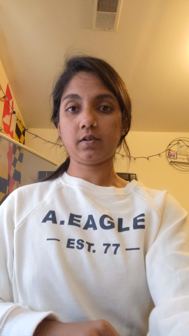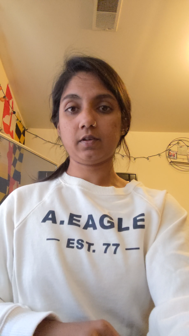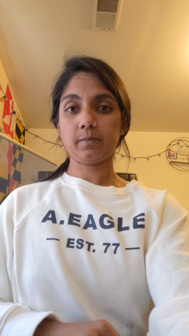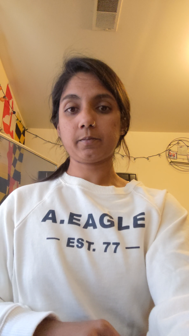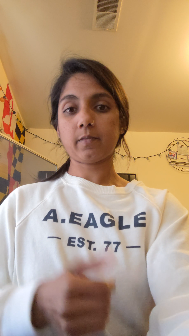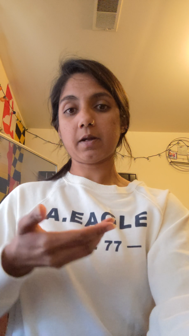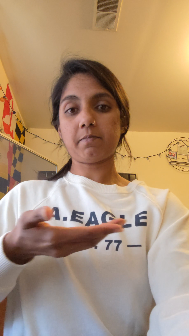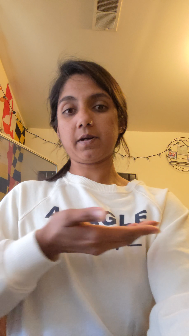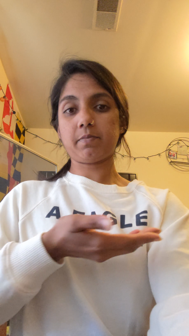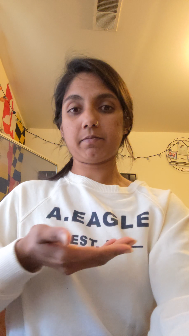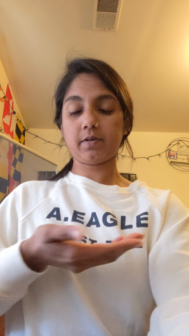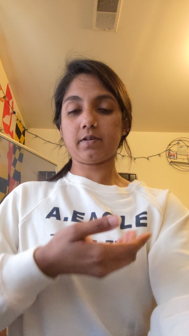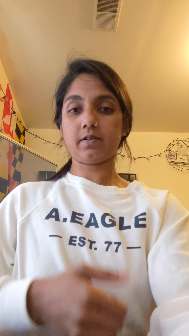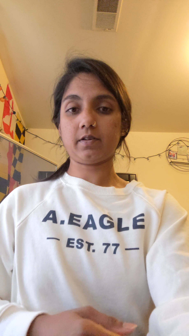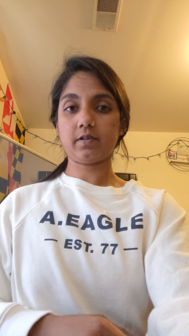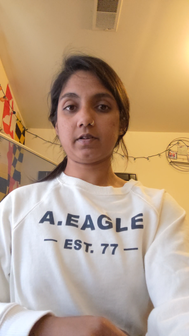baby